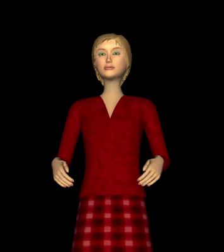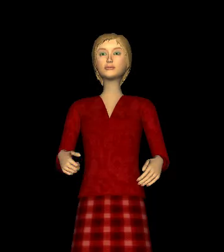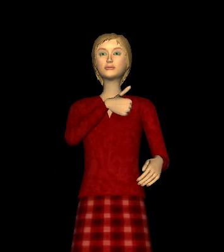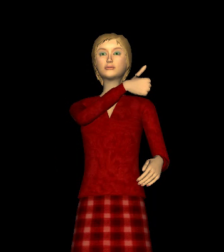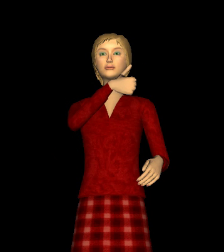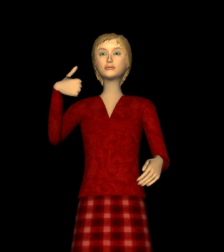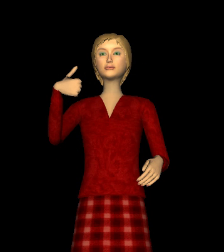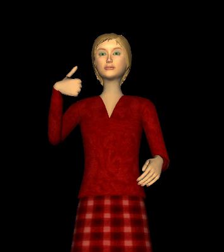وحيد